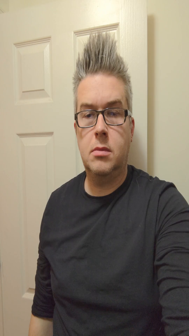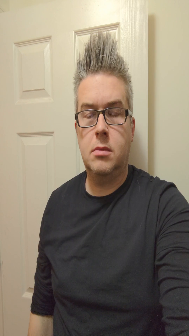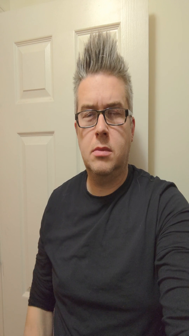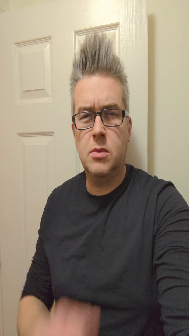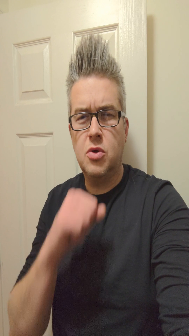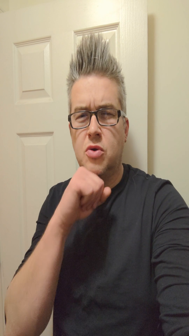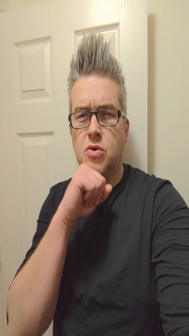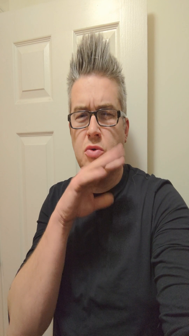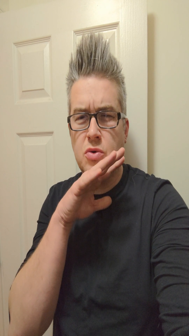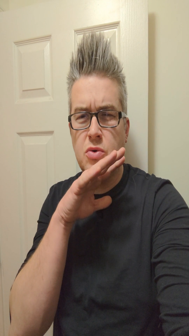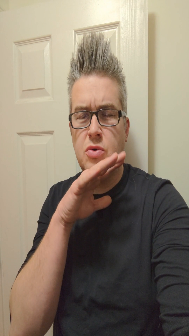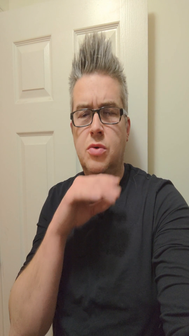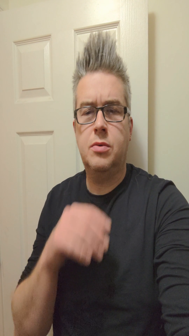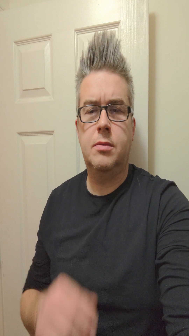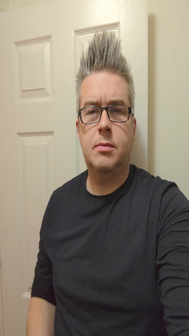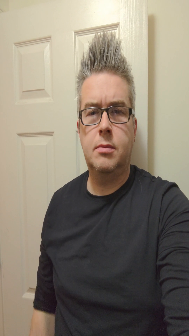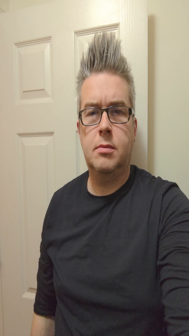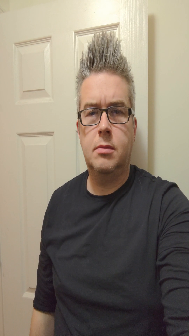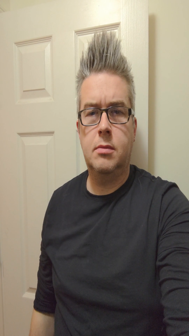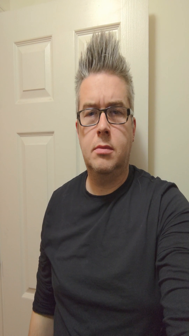dirty